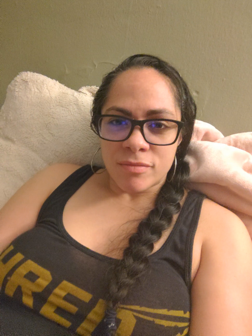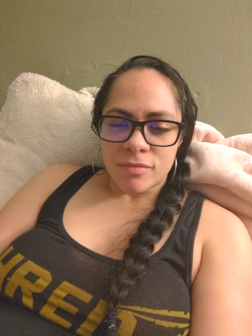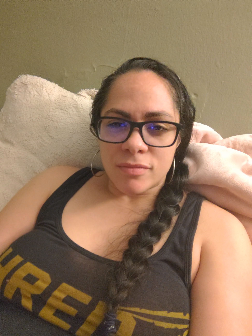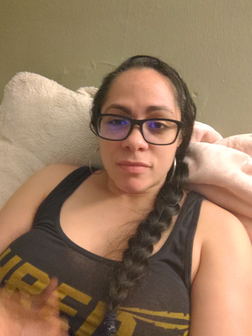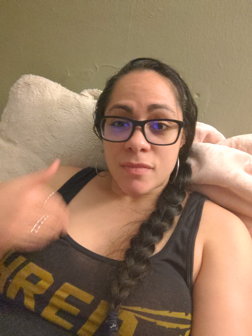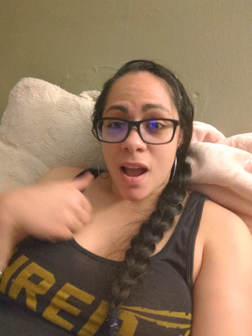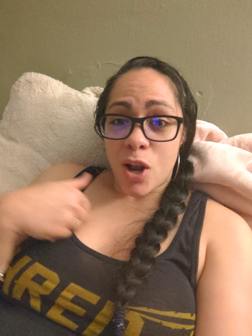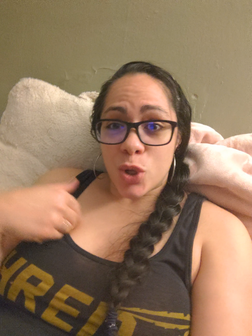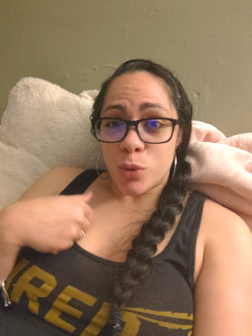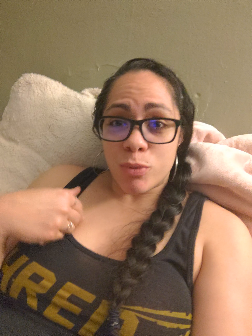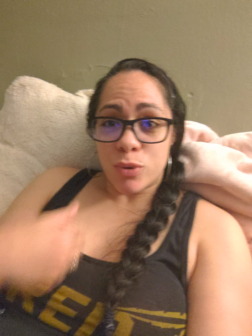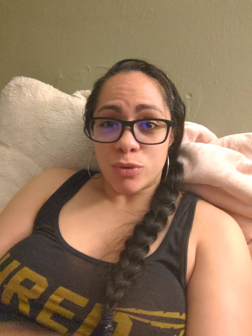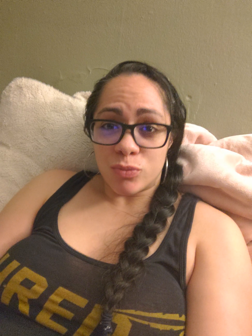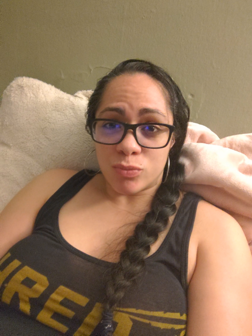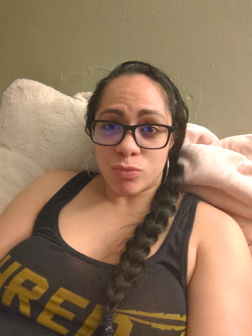animal